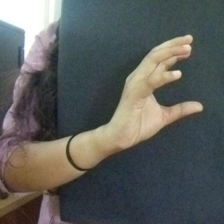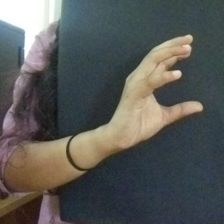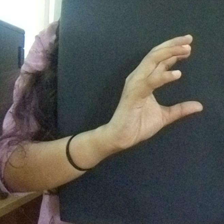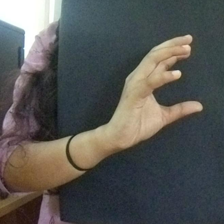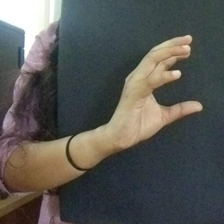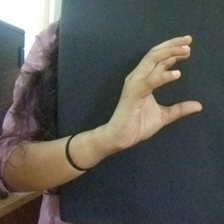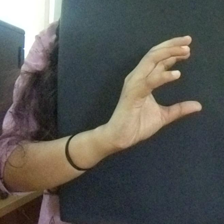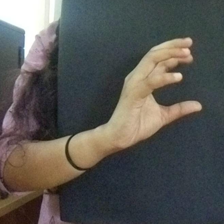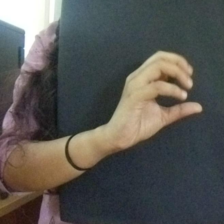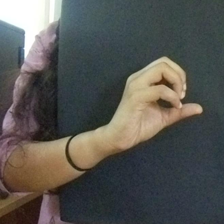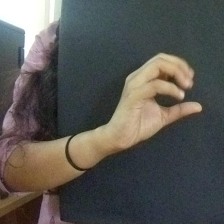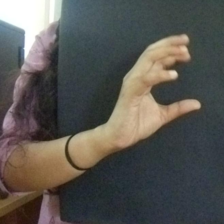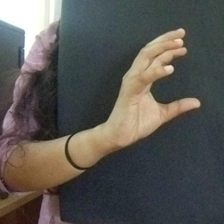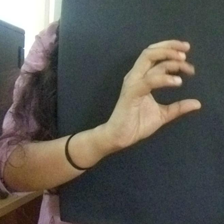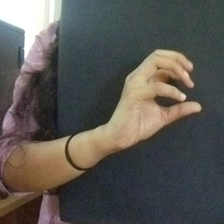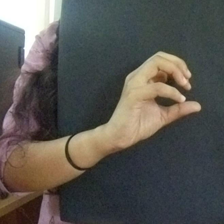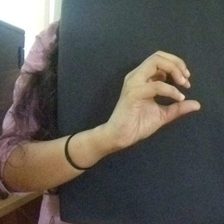pain